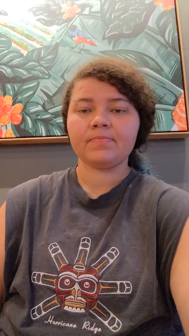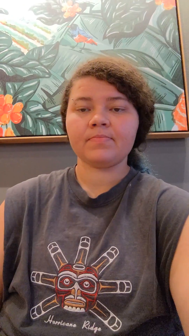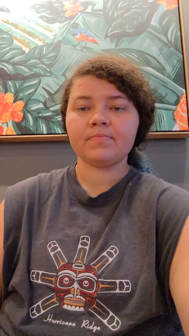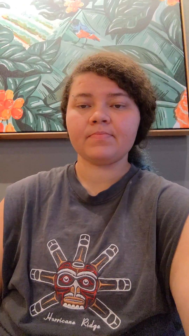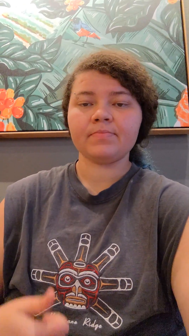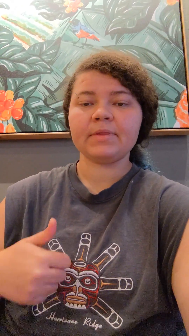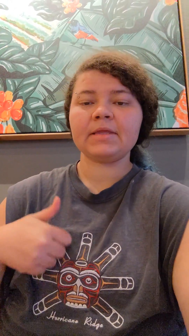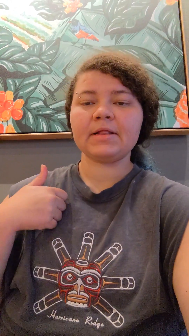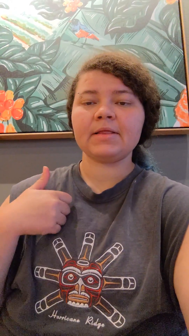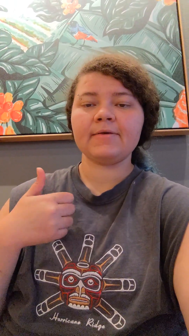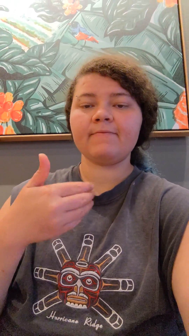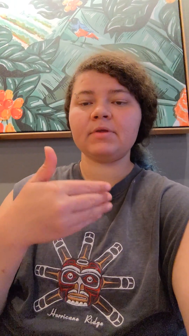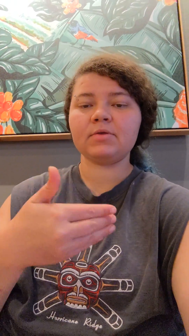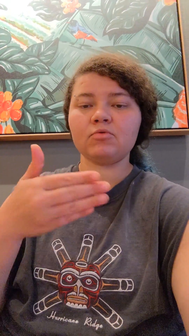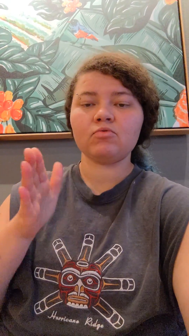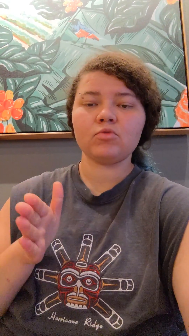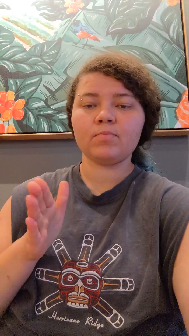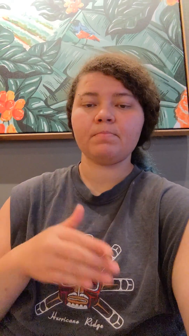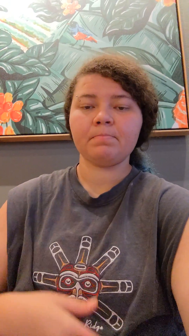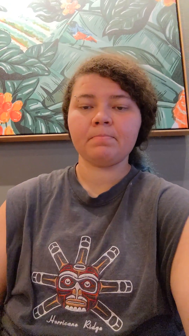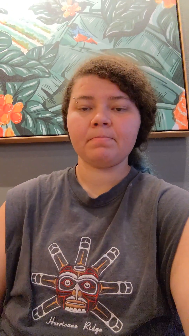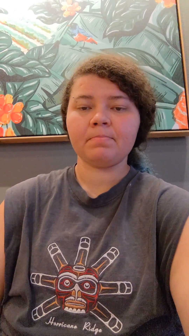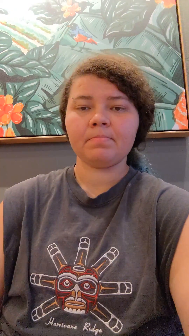living room